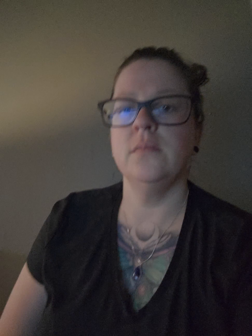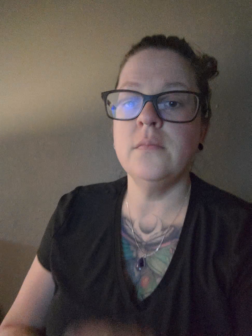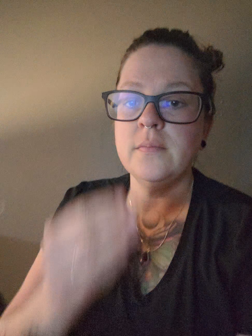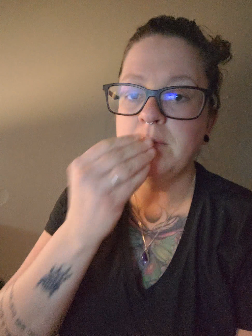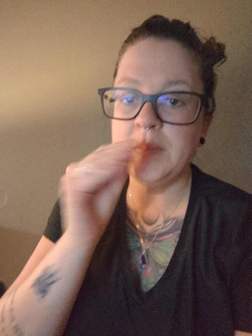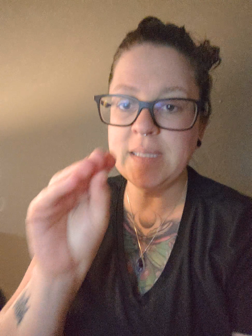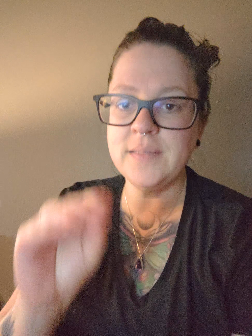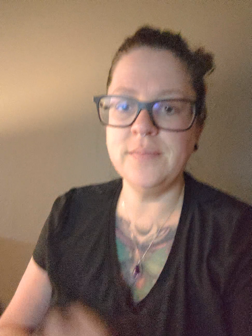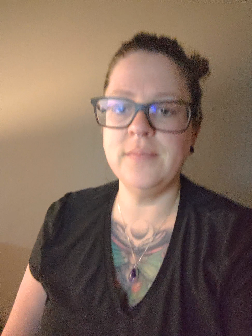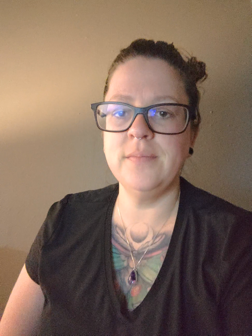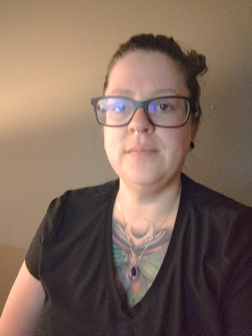kiss